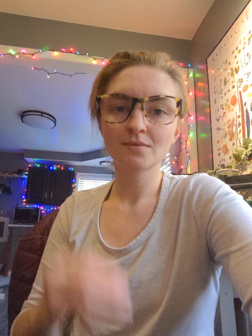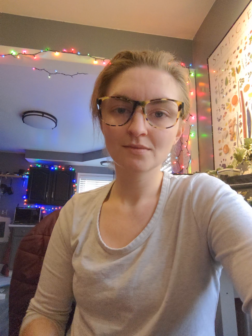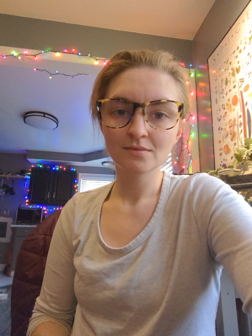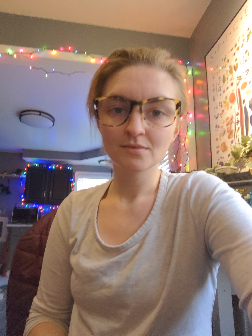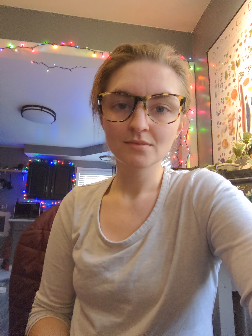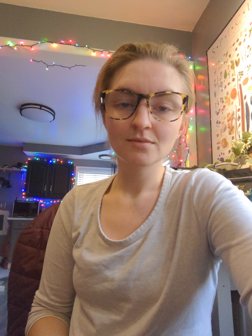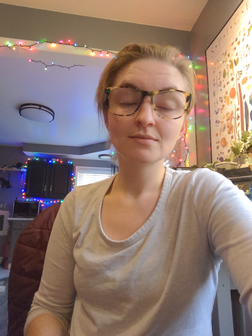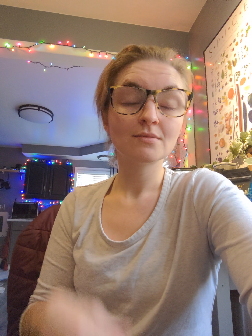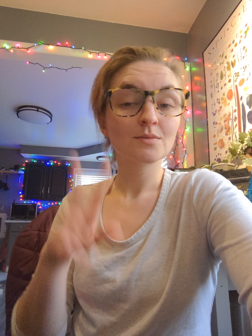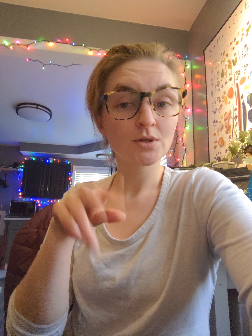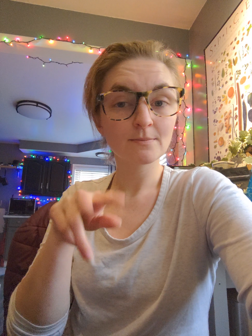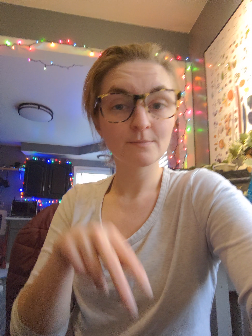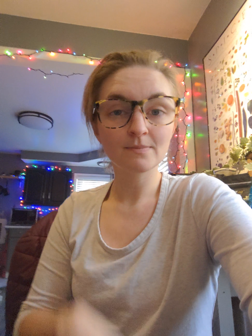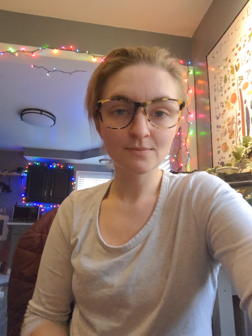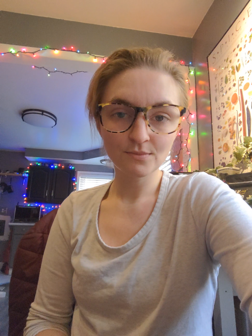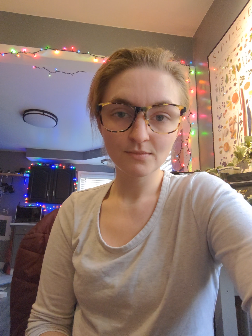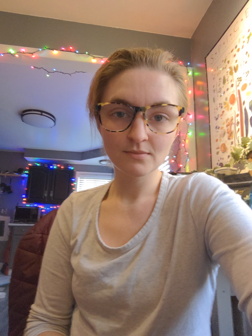read